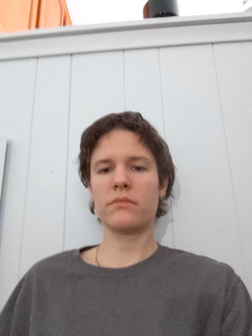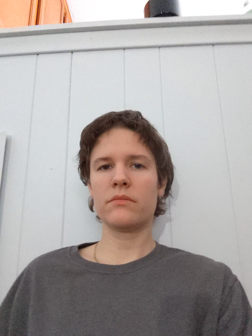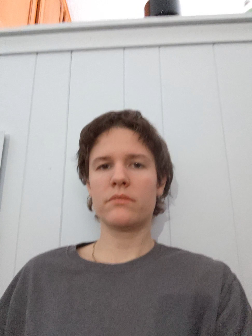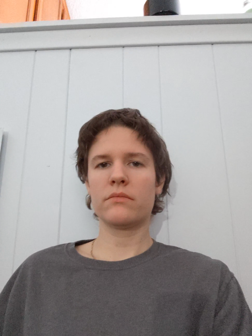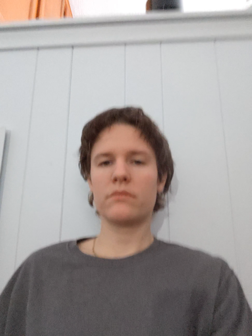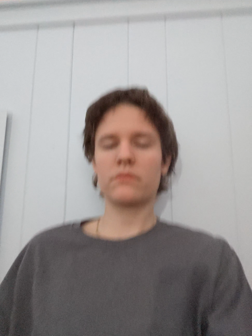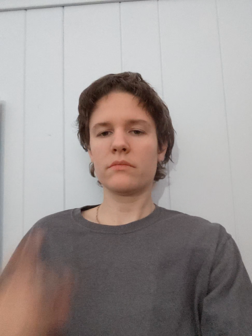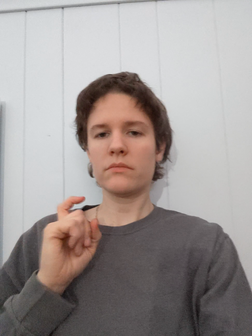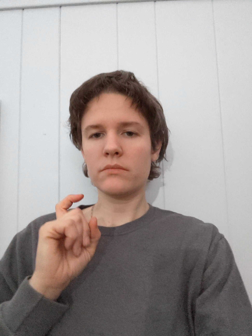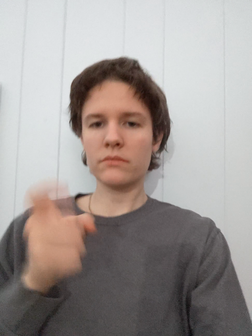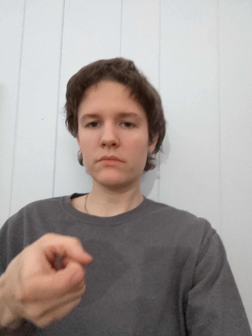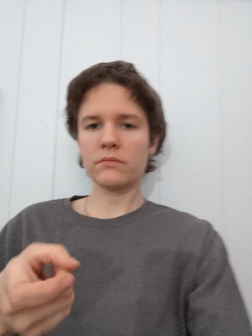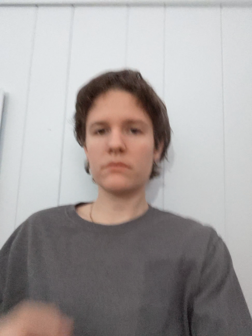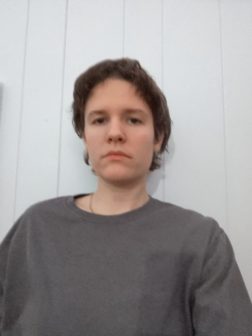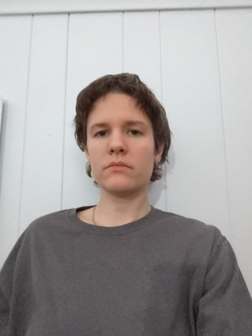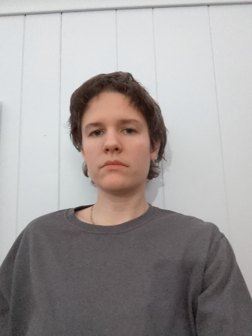give